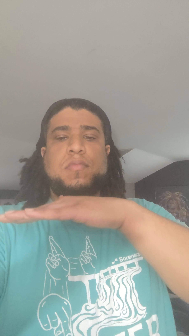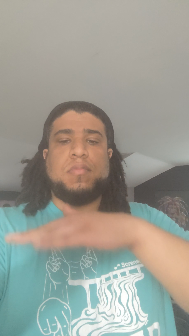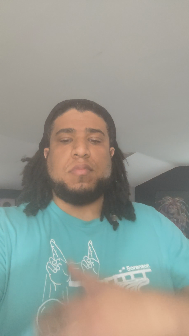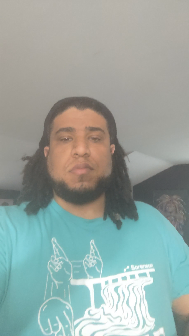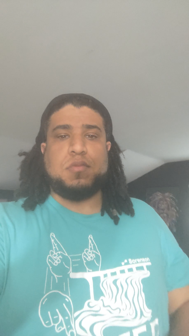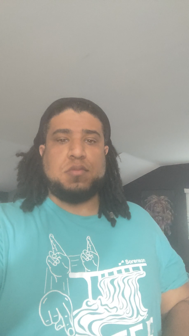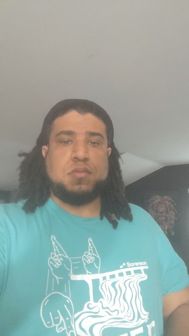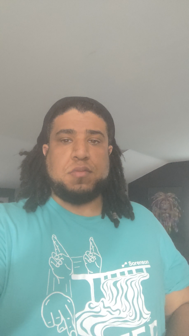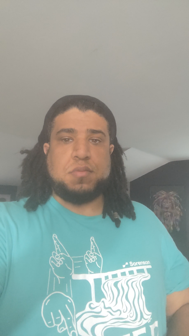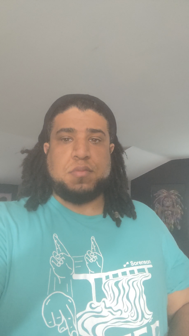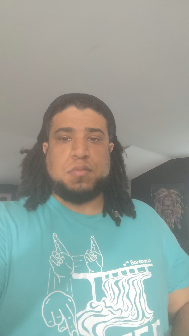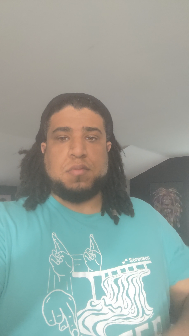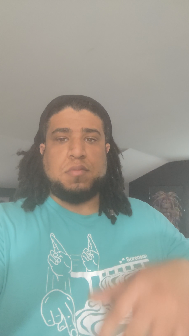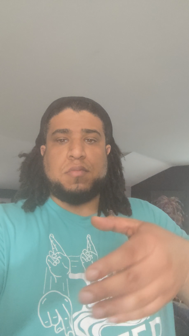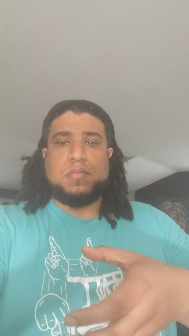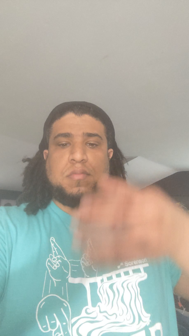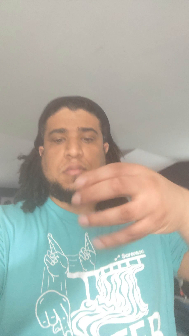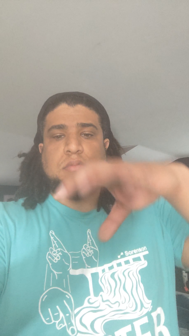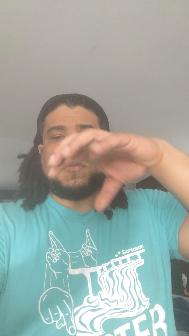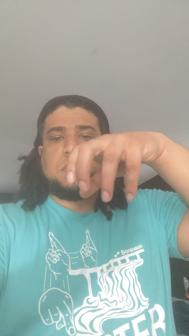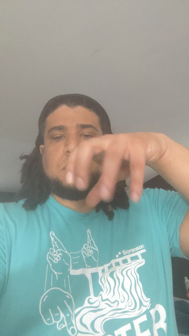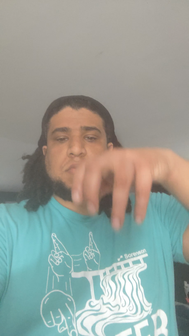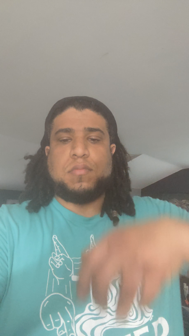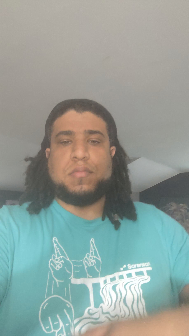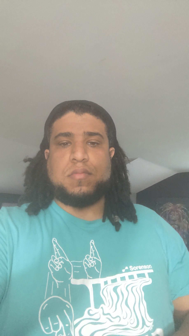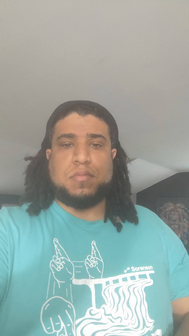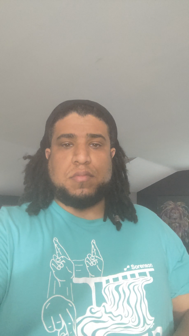jar